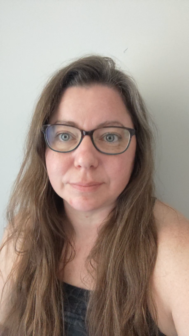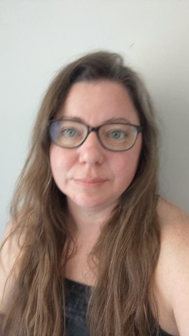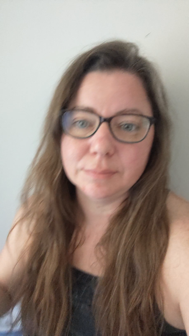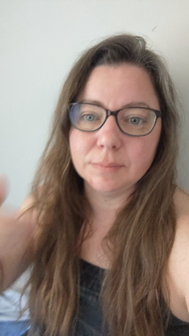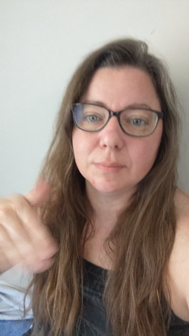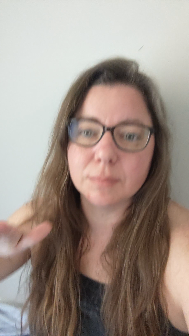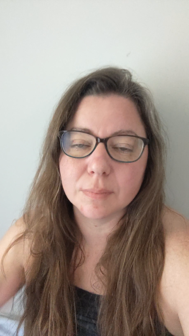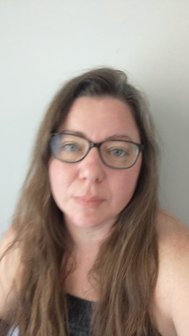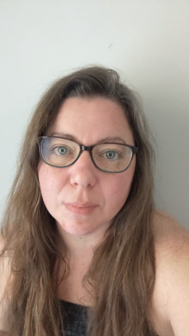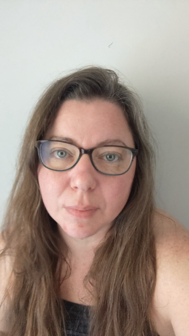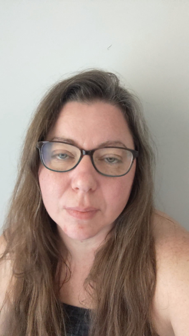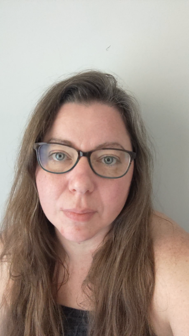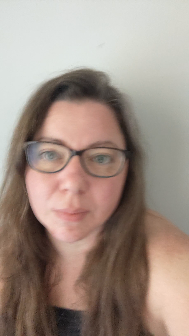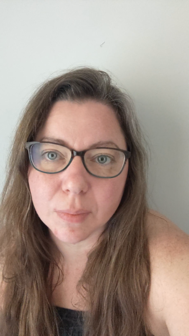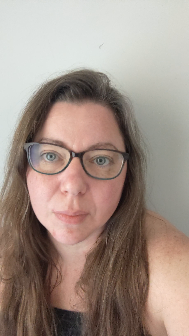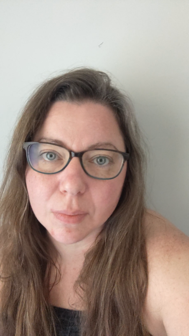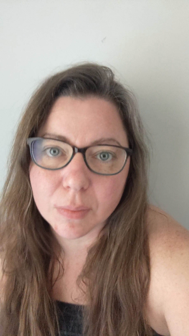pants